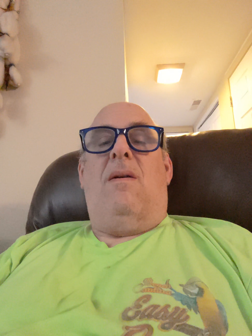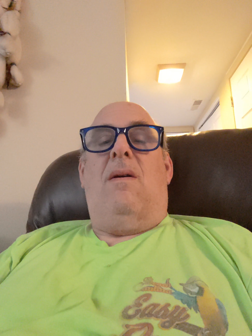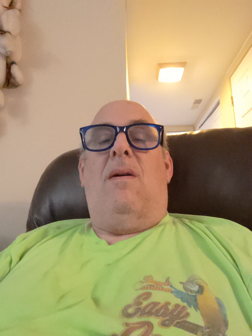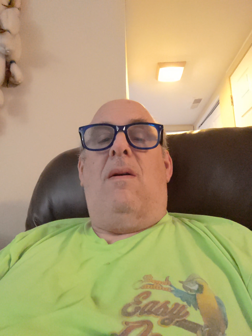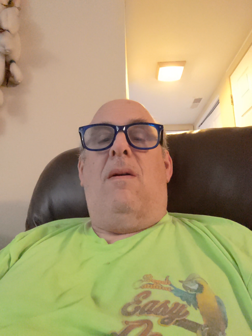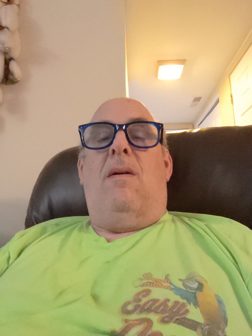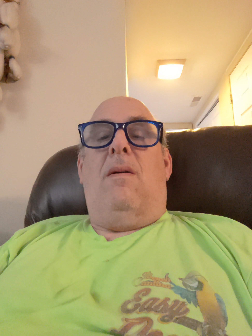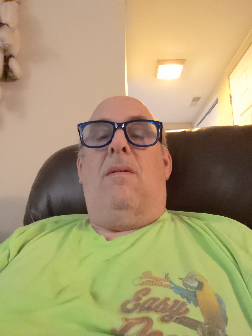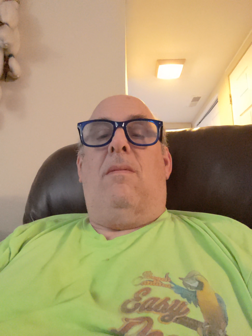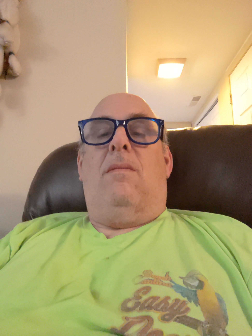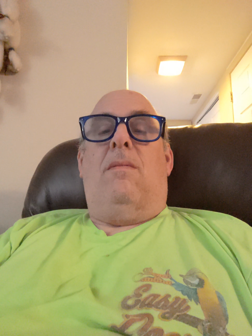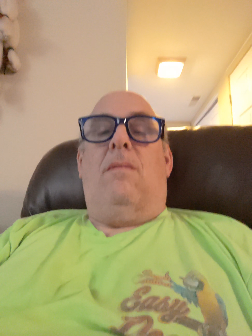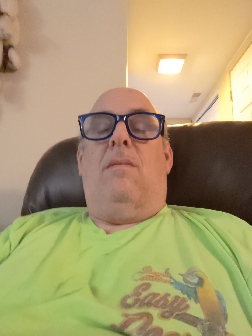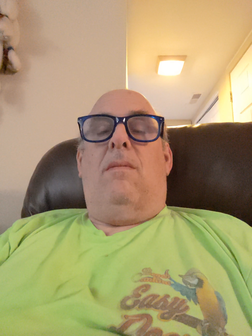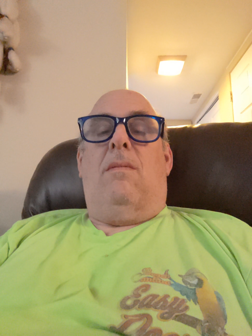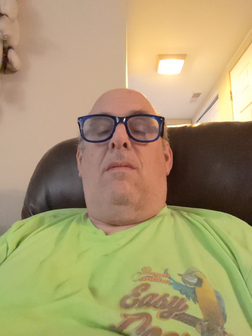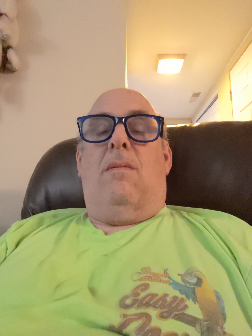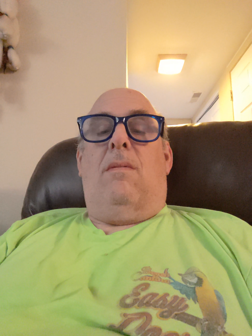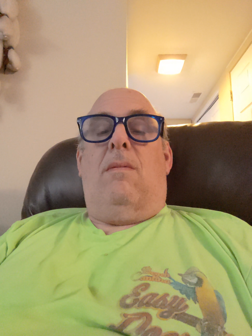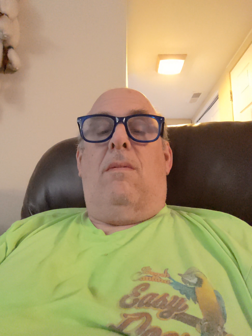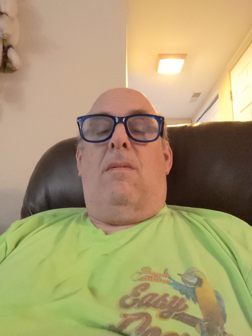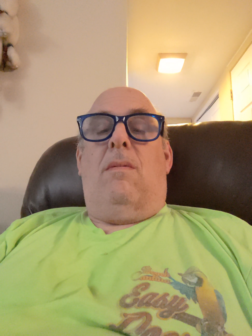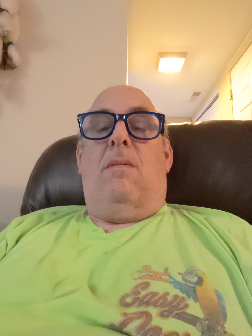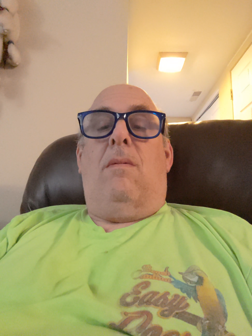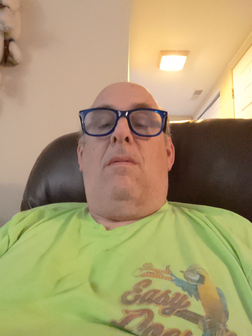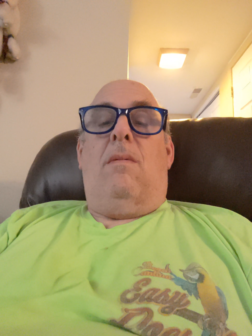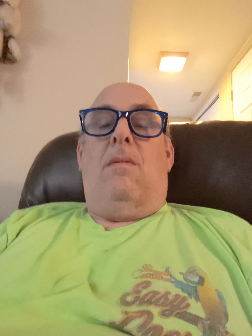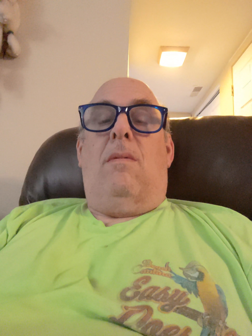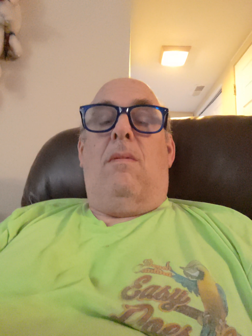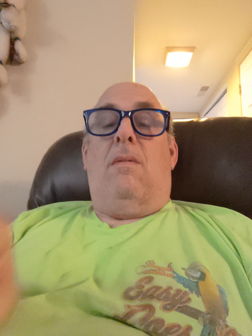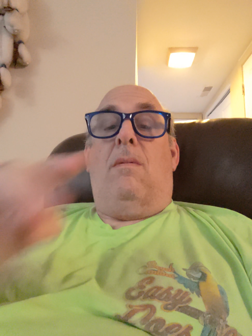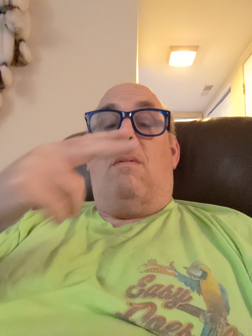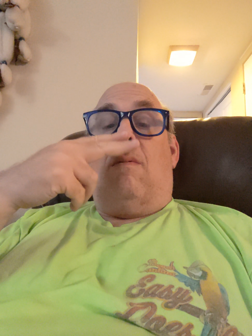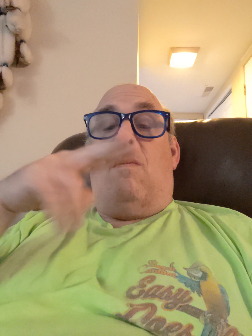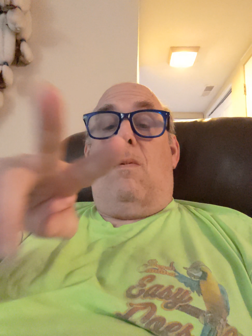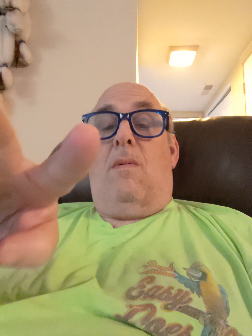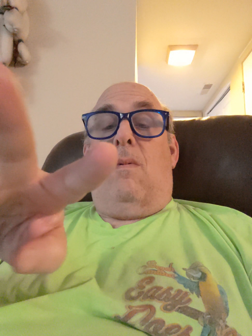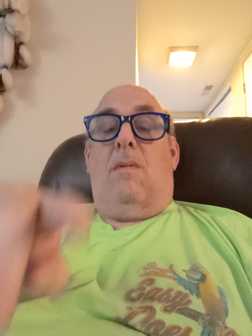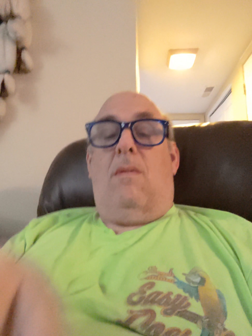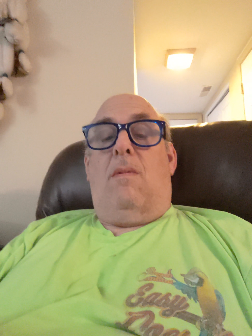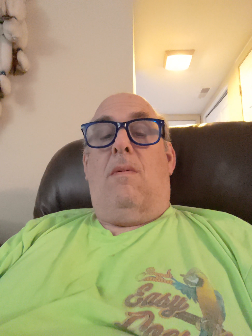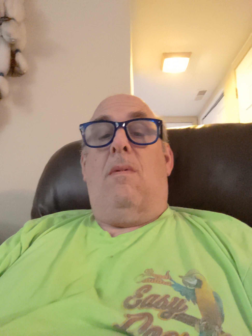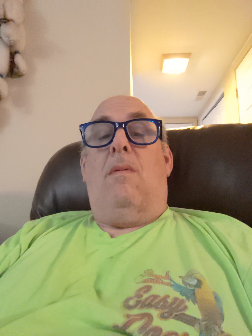look